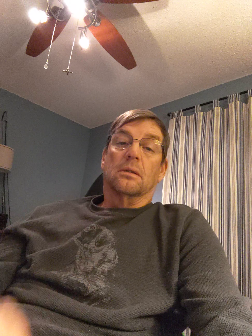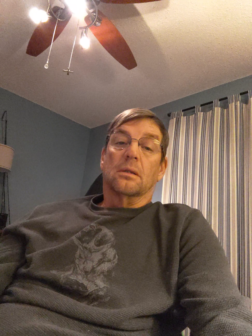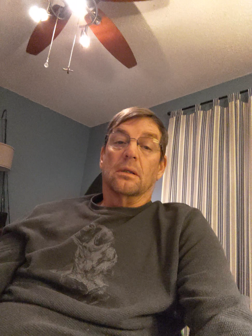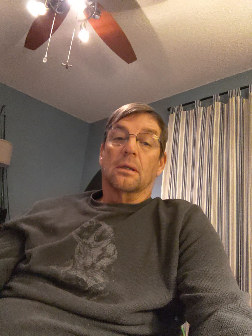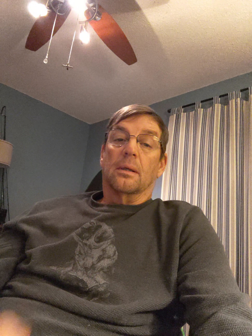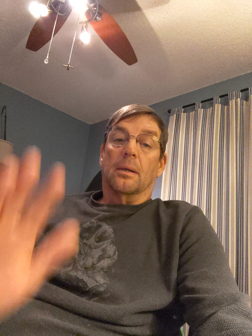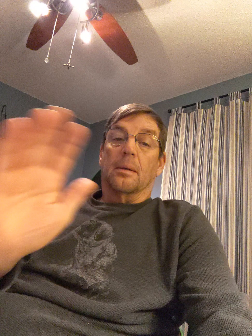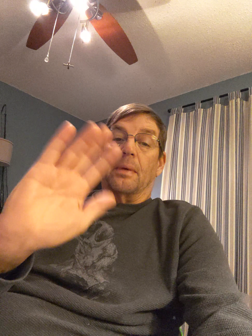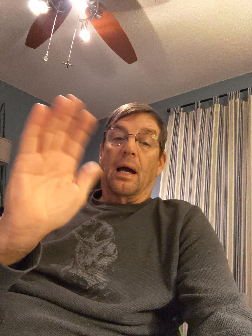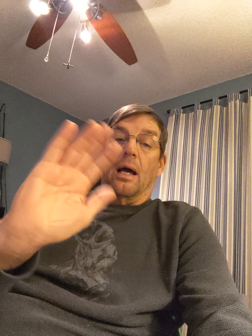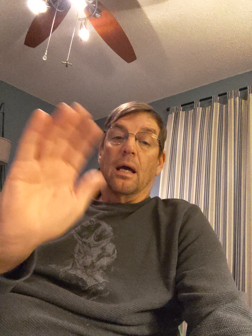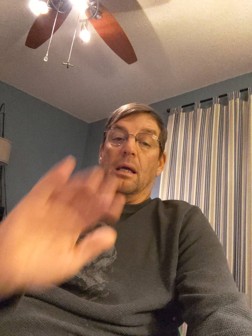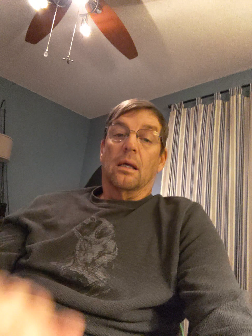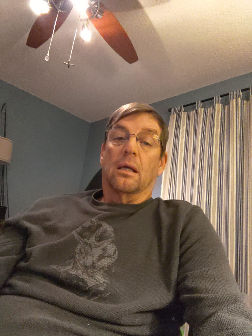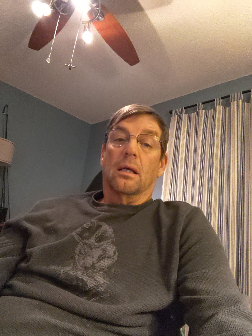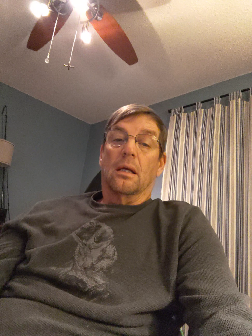bye